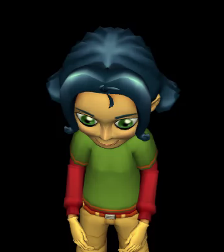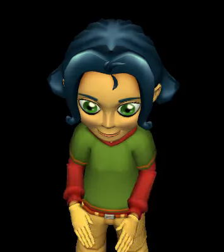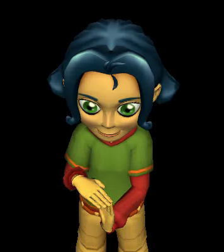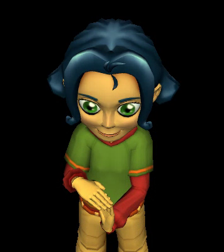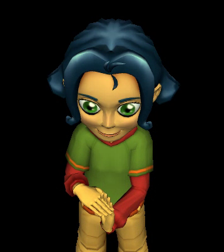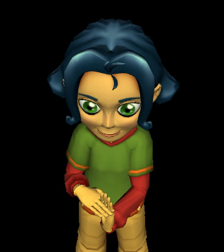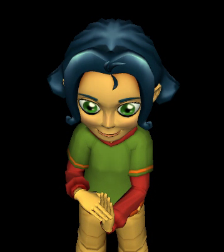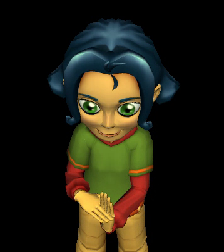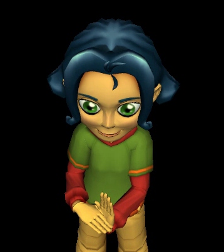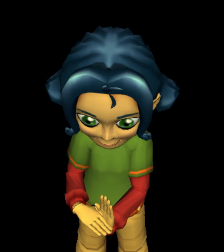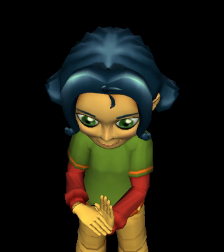قائمة